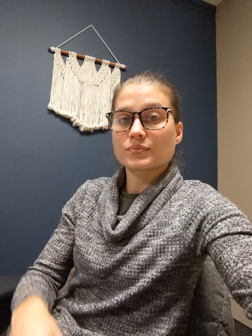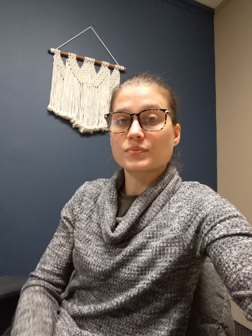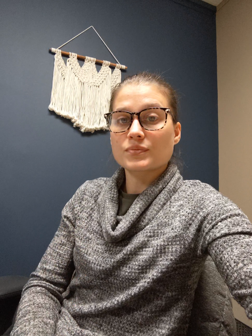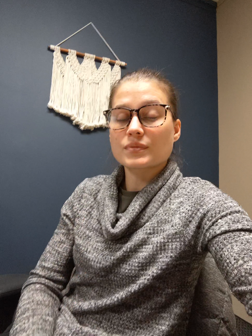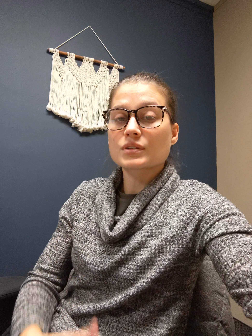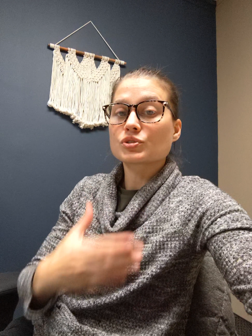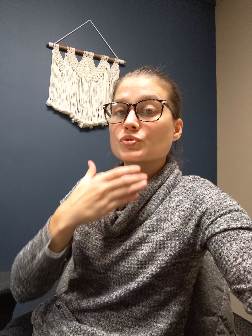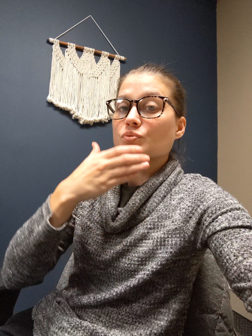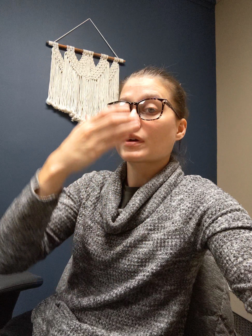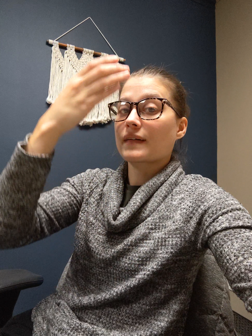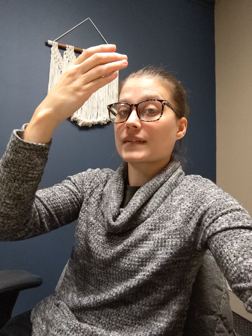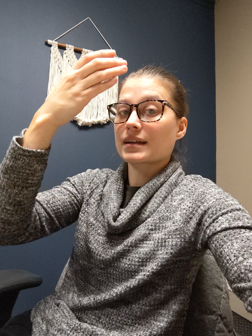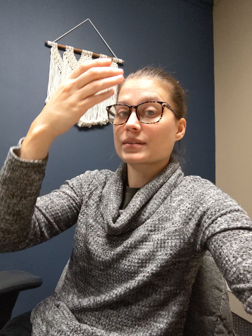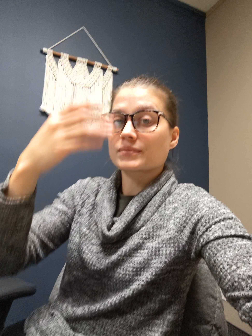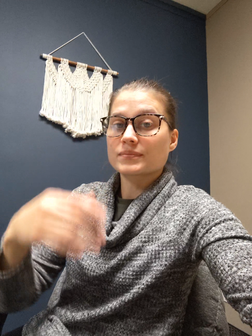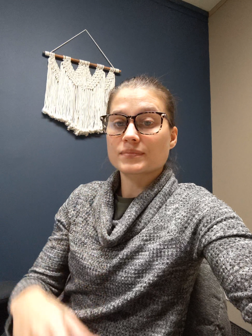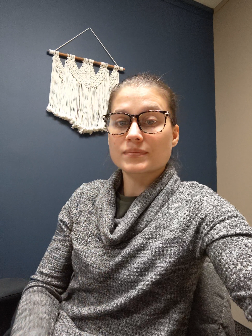giraffe